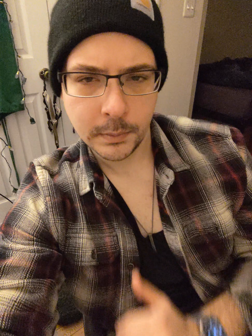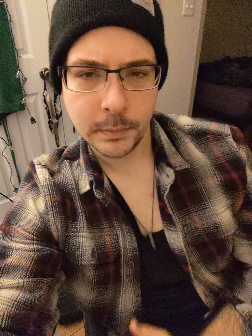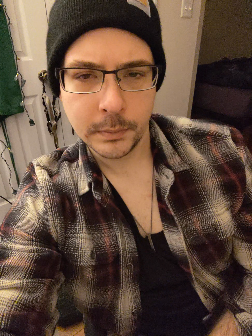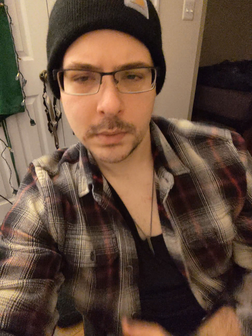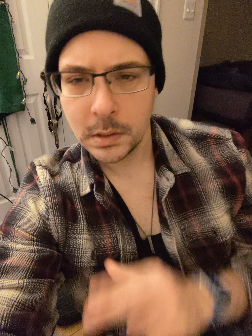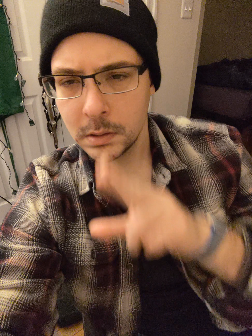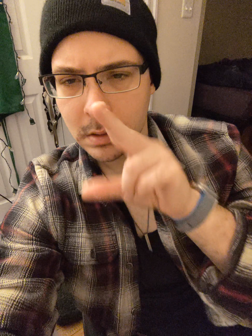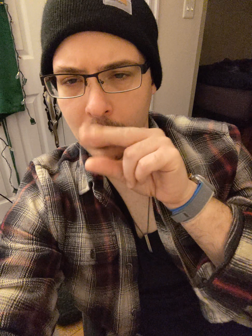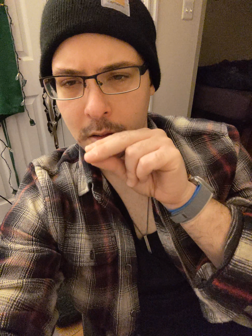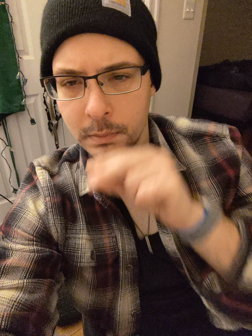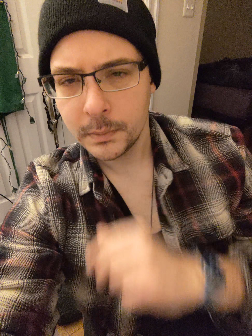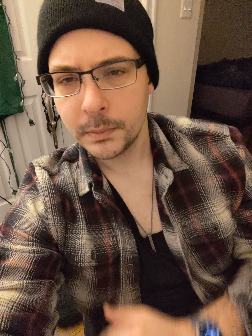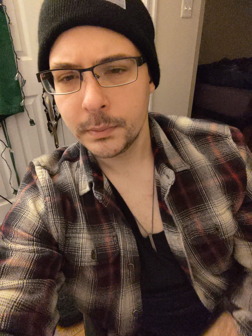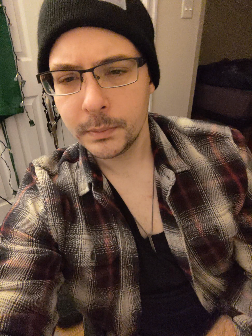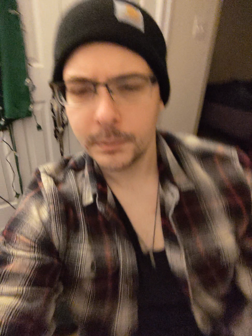duck